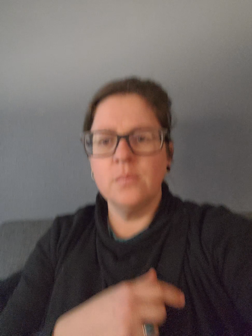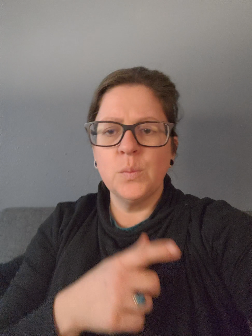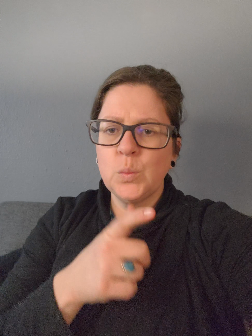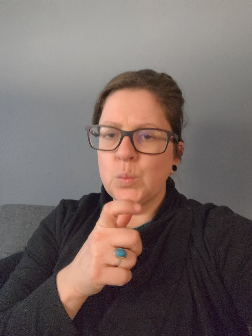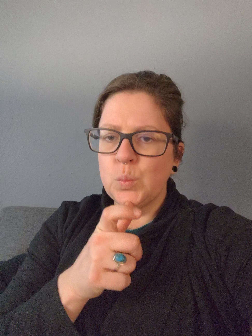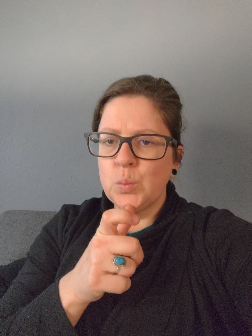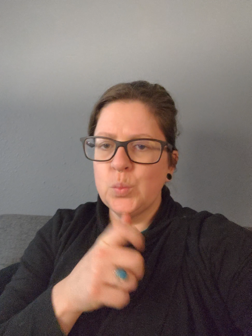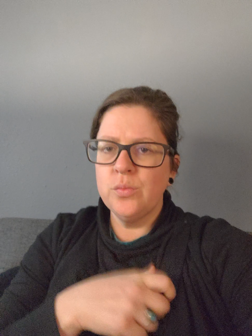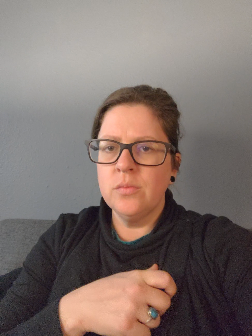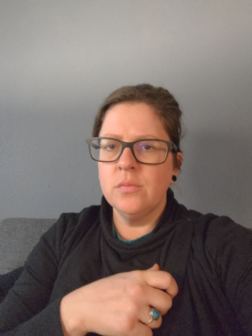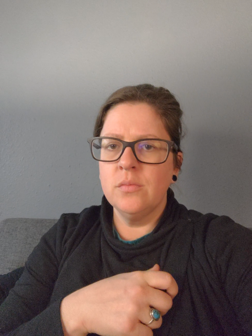who